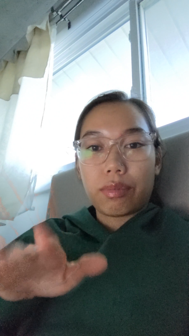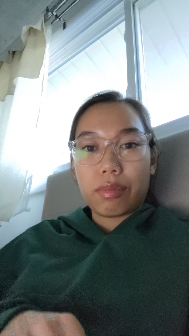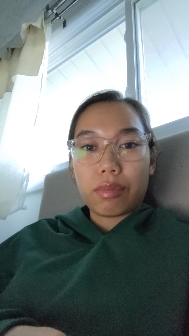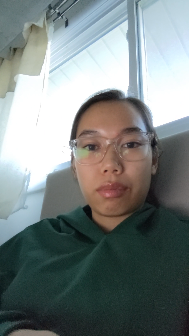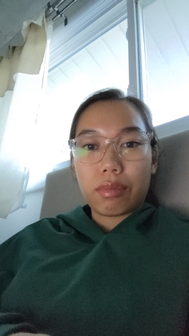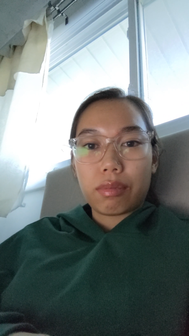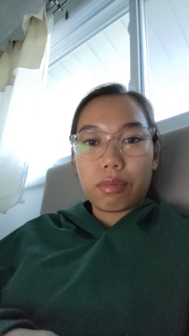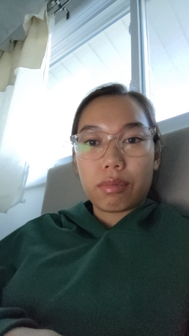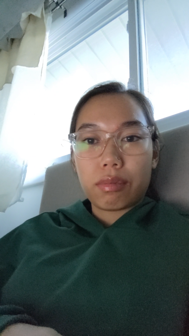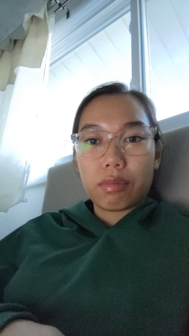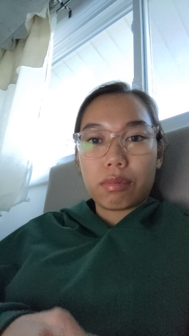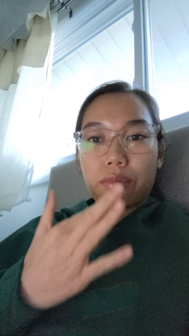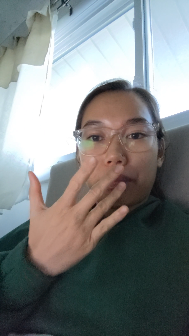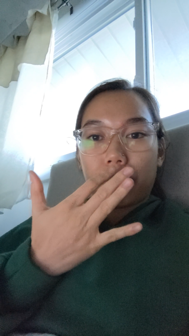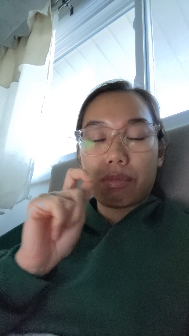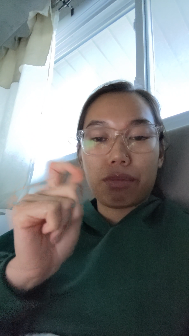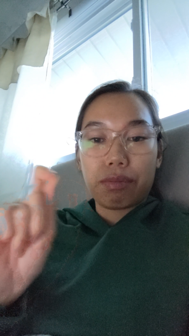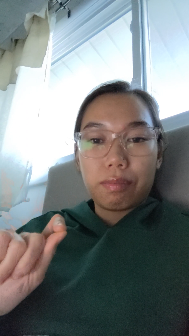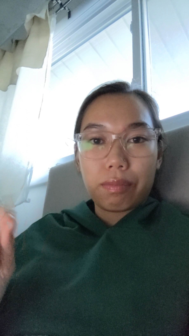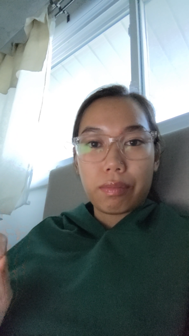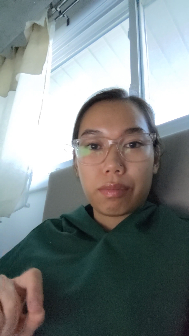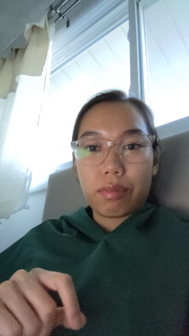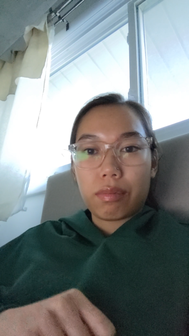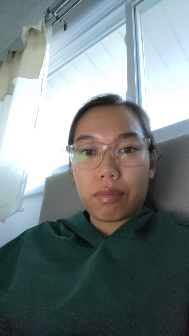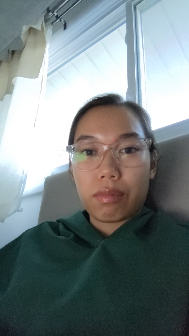crayon